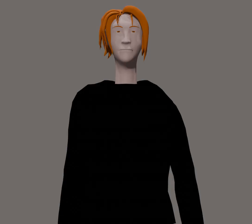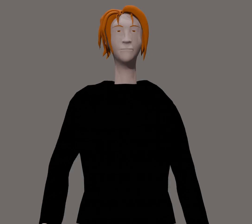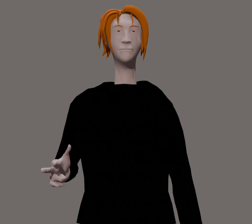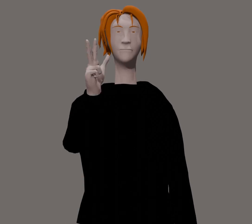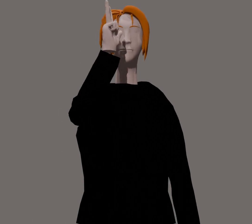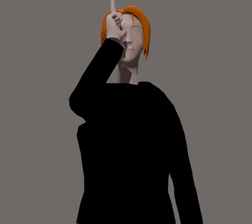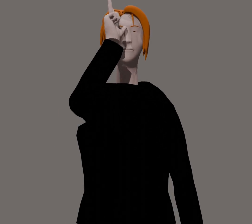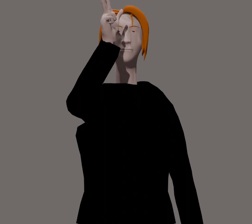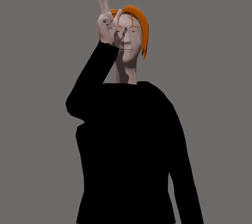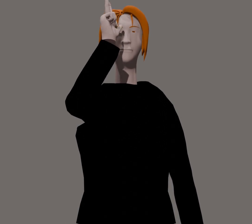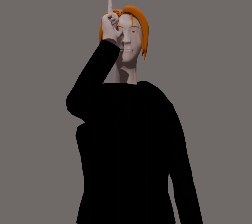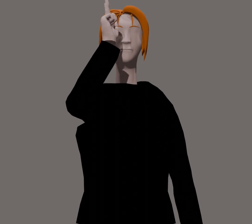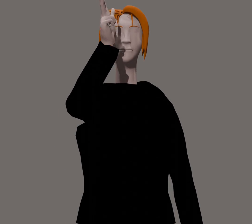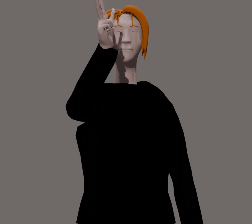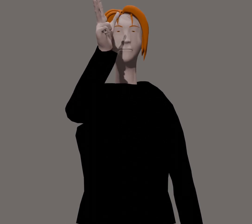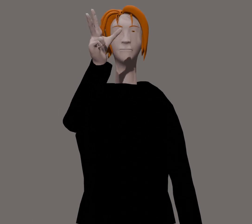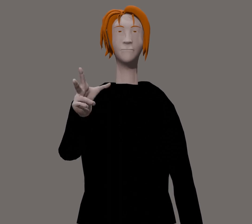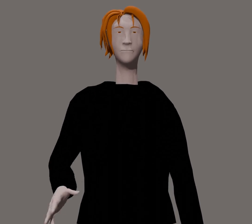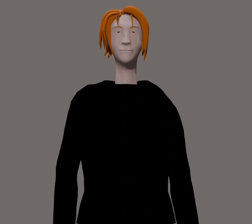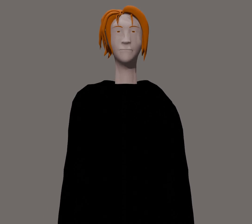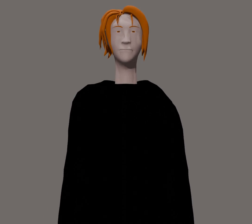Cock